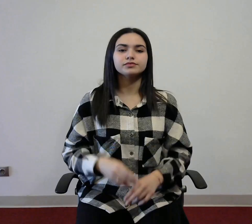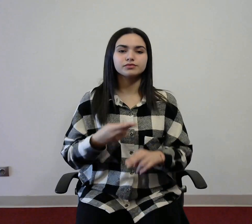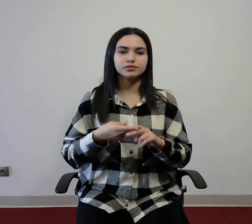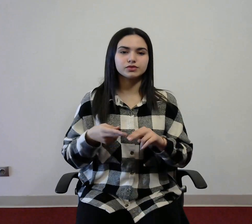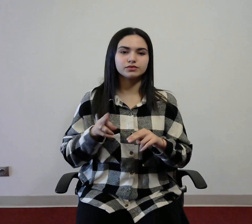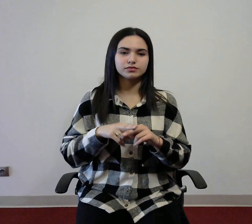bu